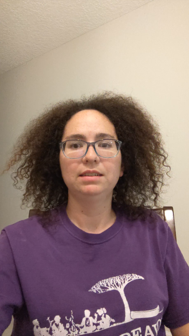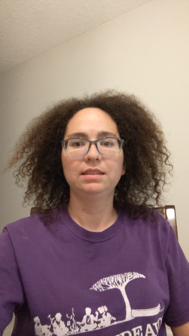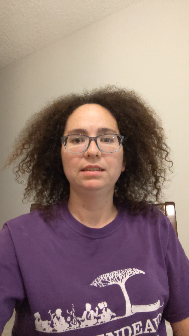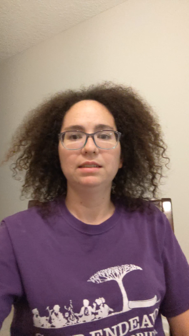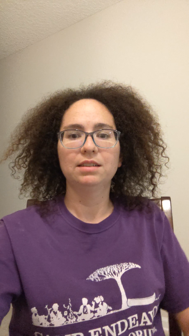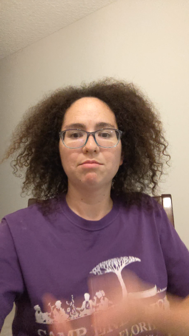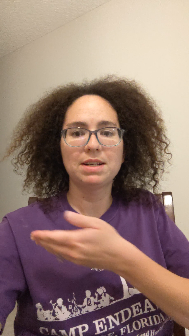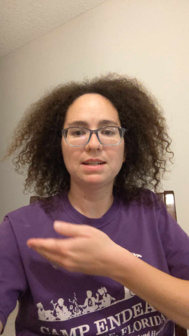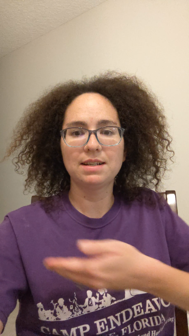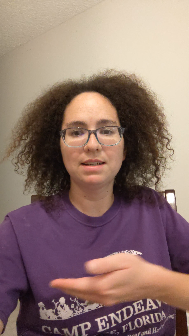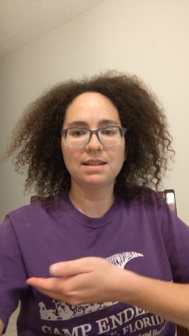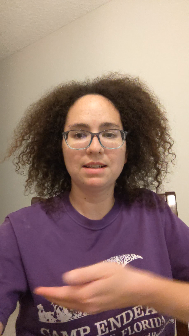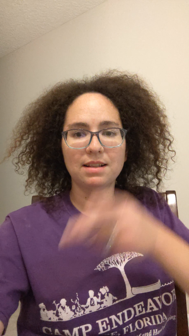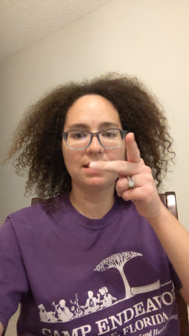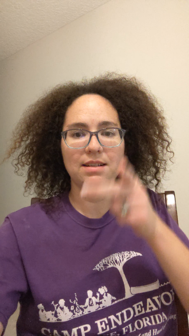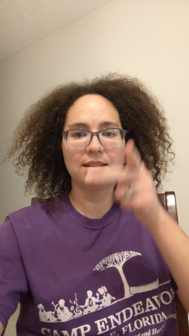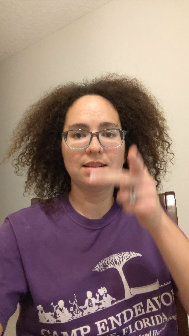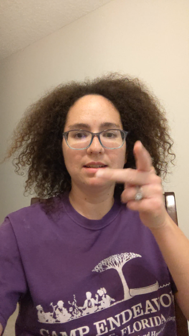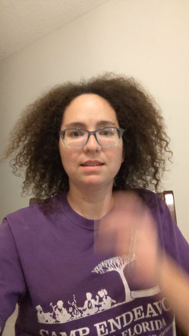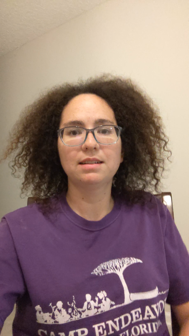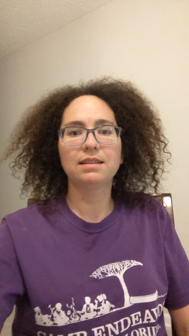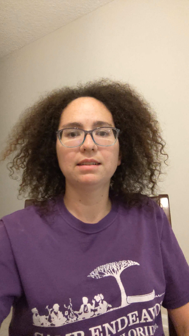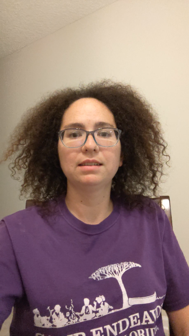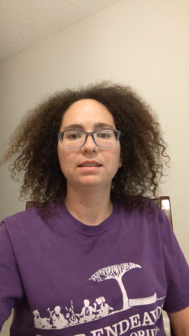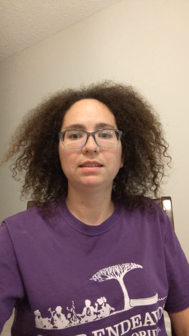babysitter